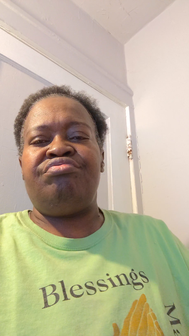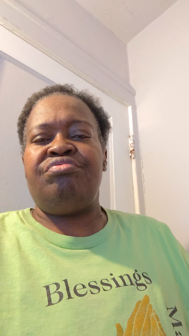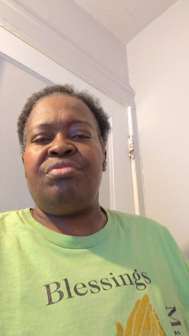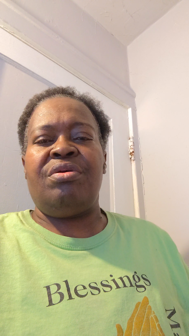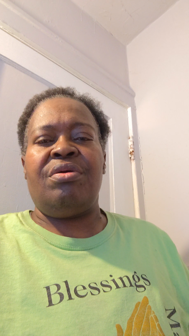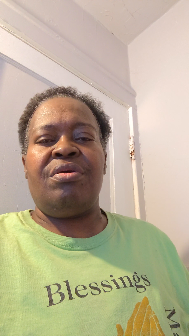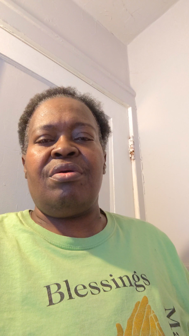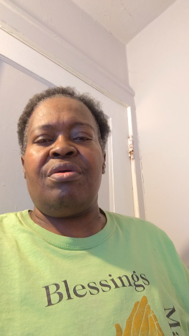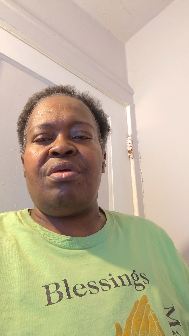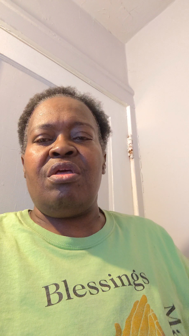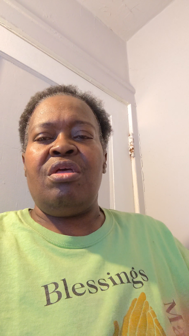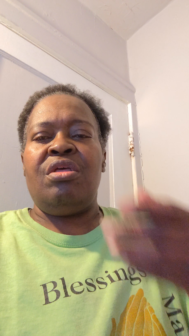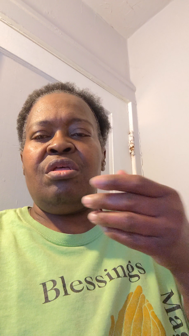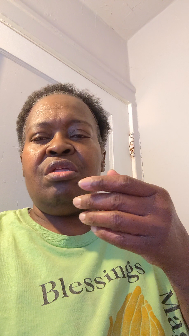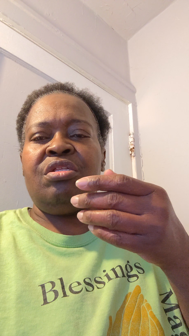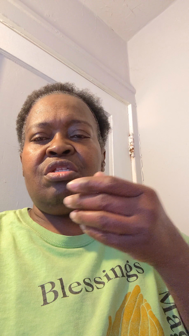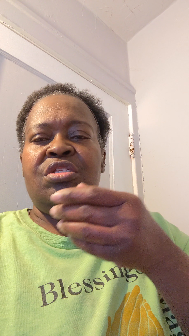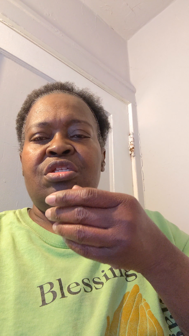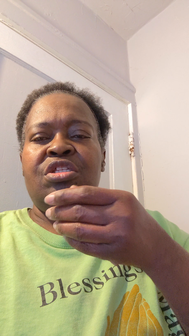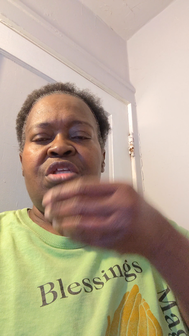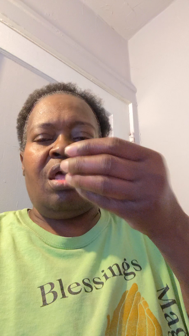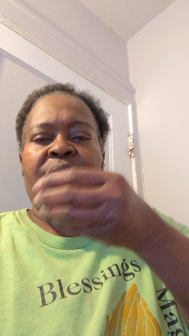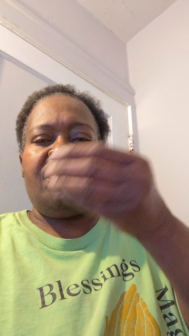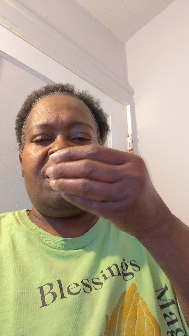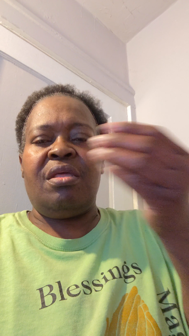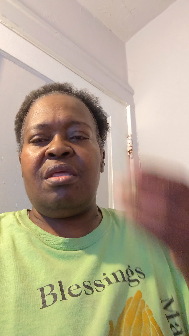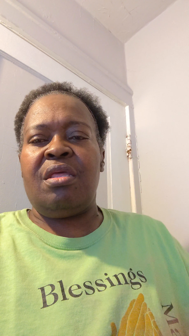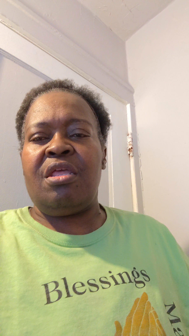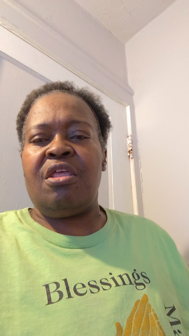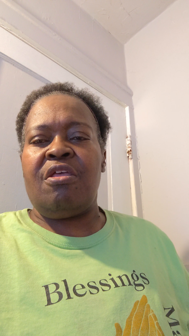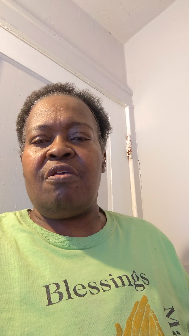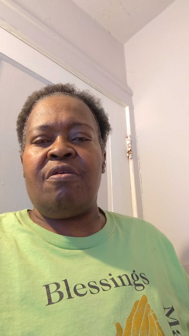shopping